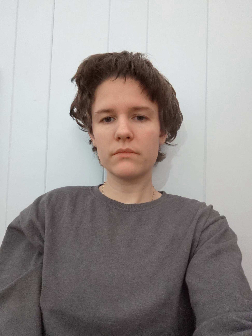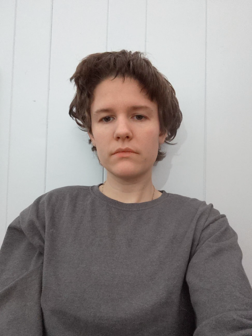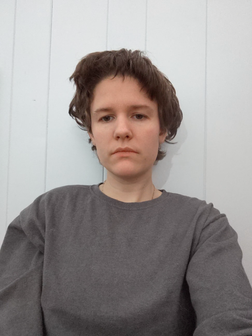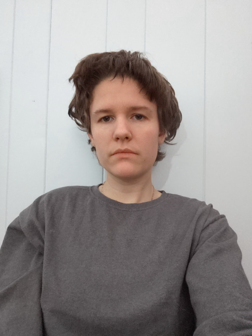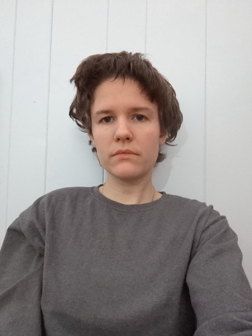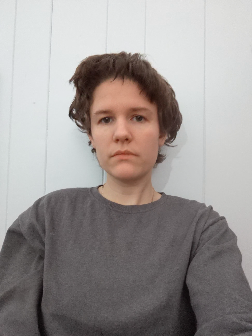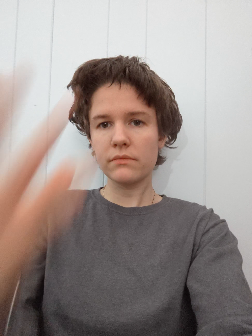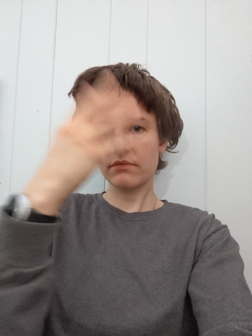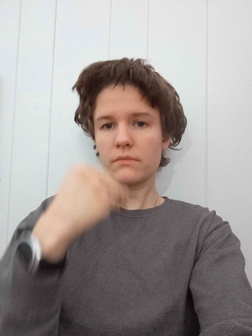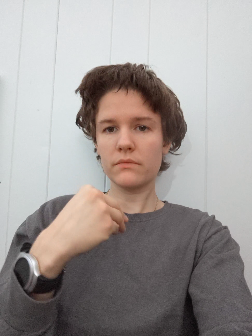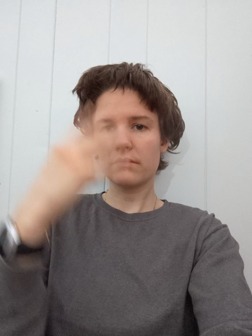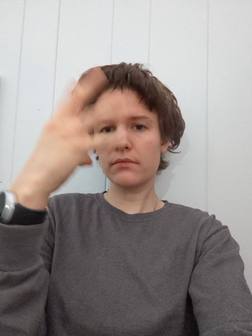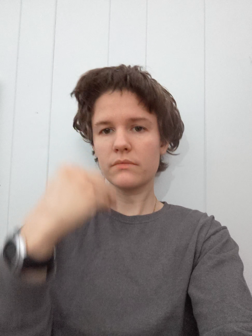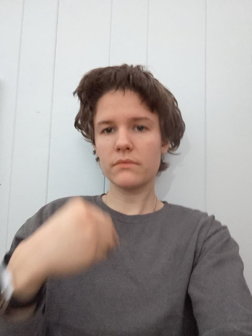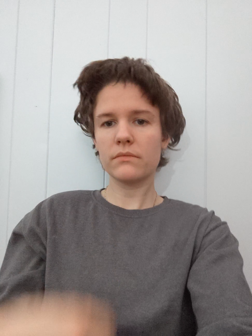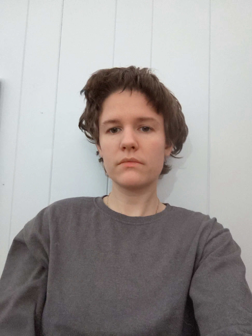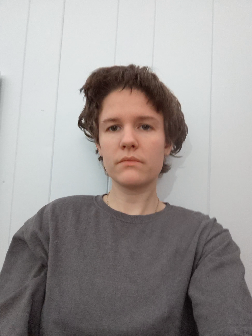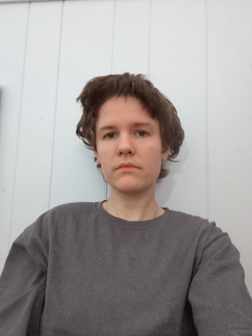sleepy